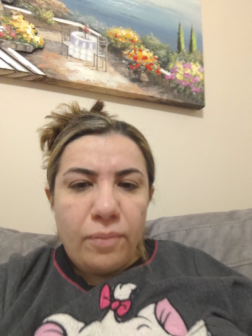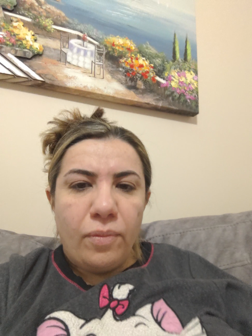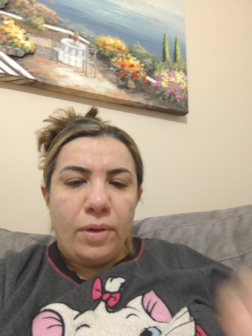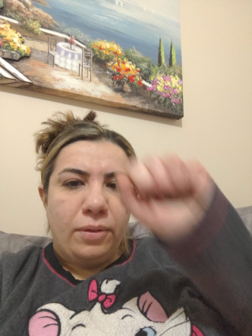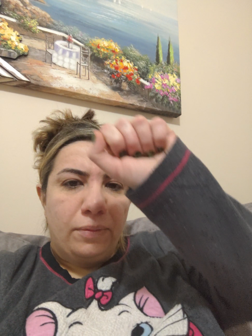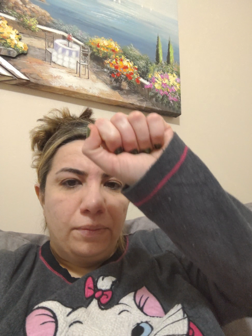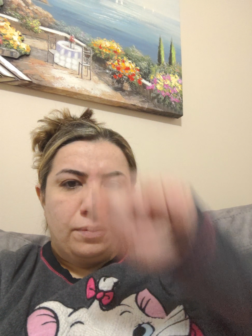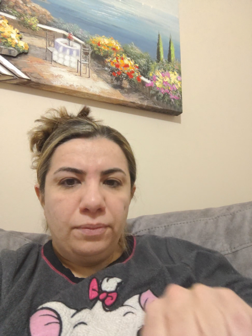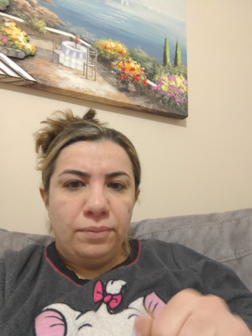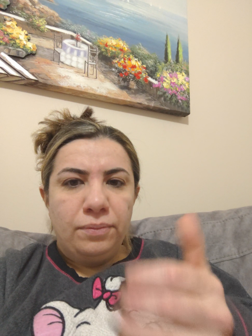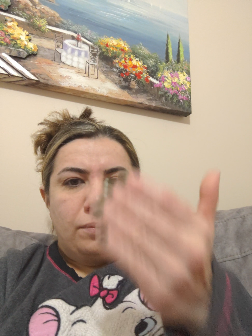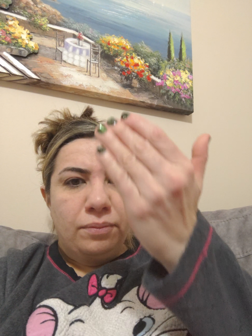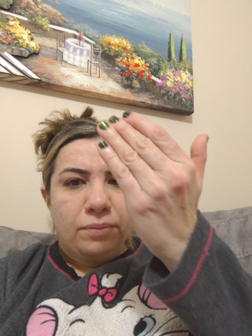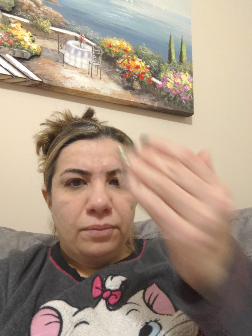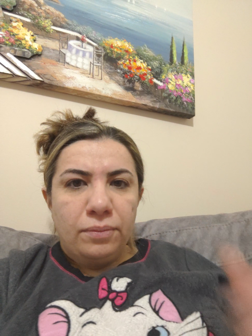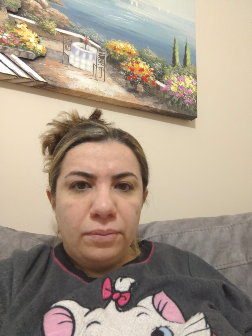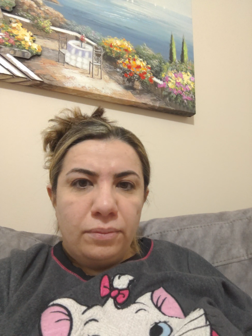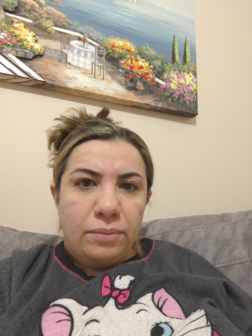mitten